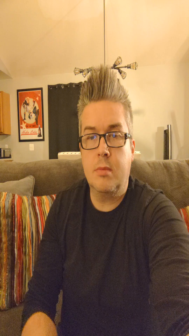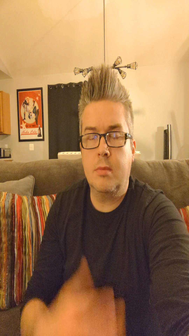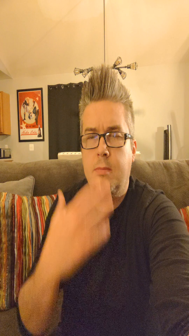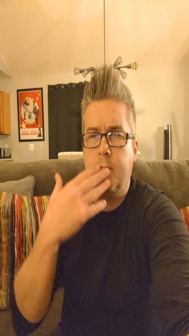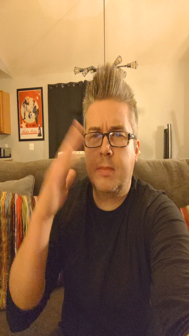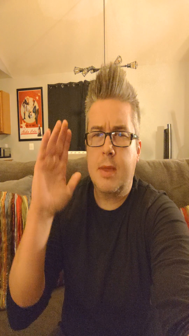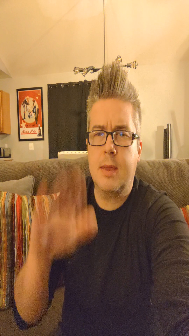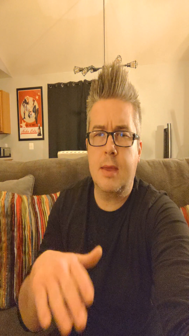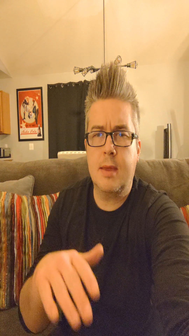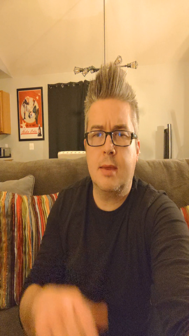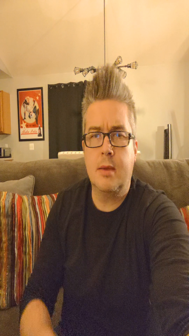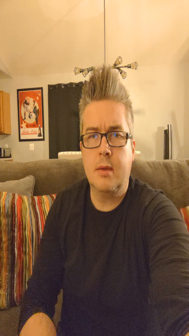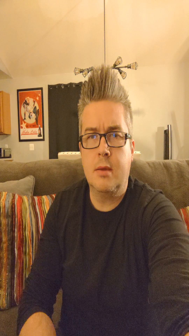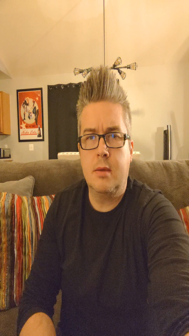bad